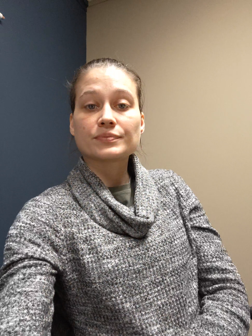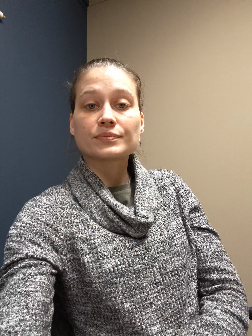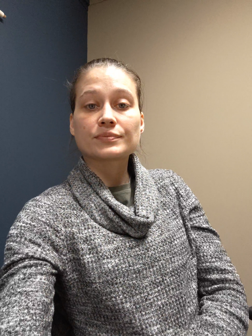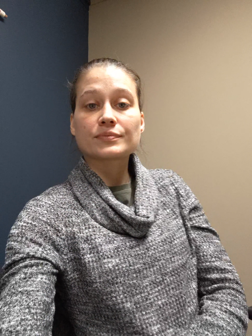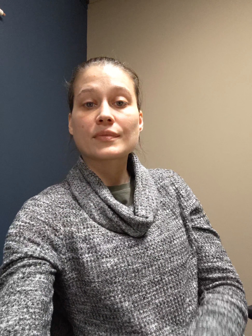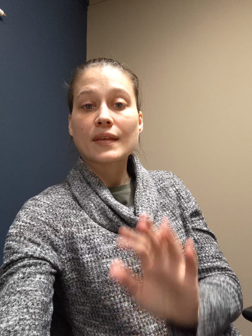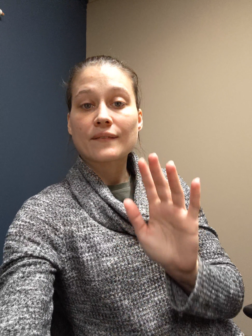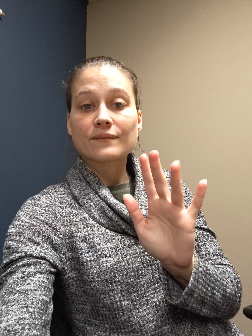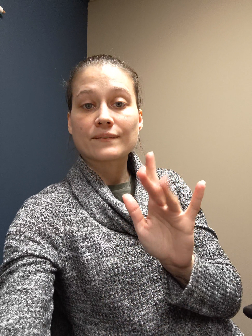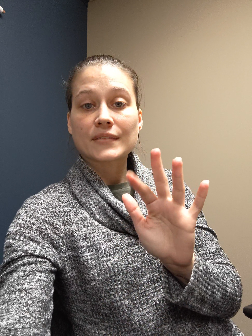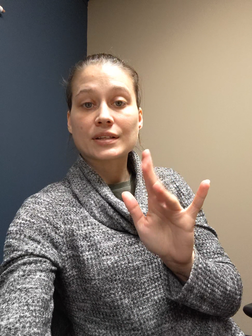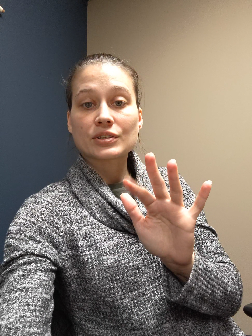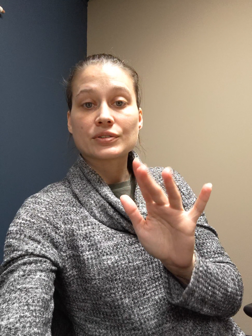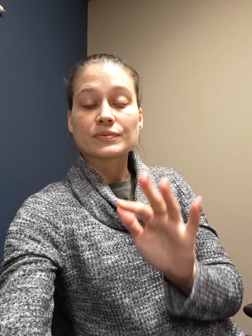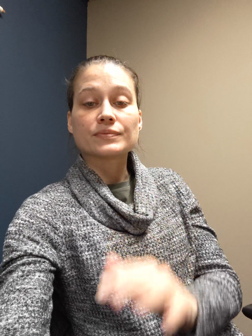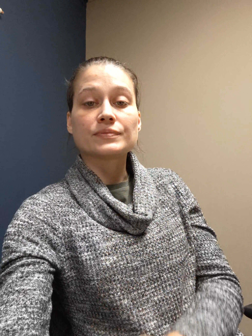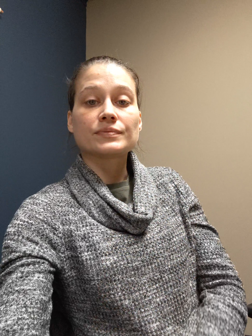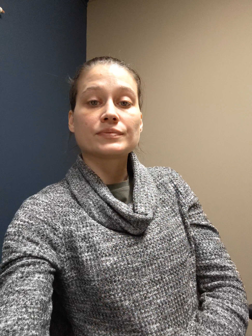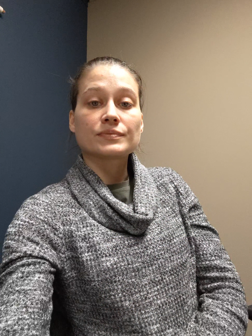finger